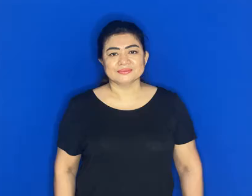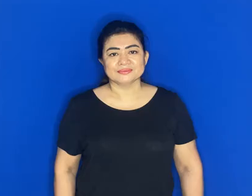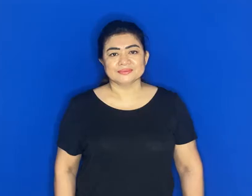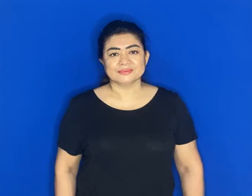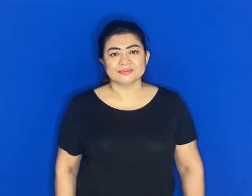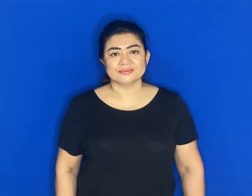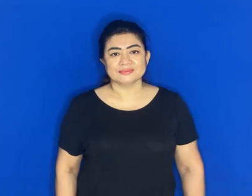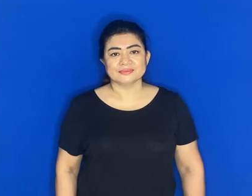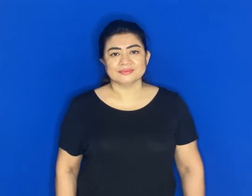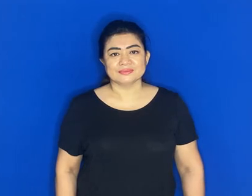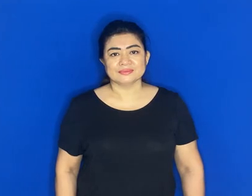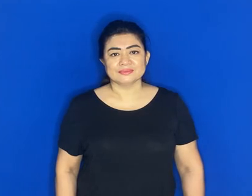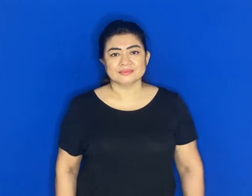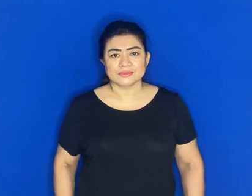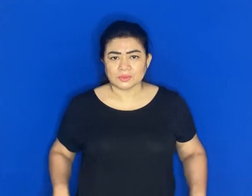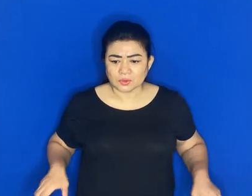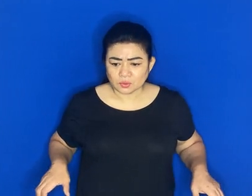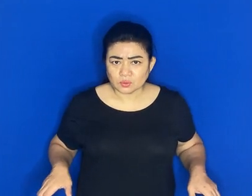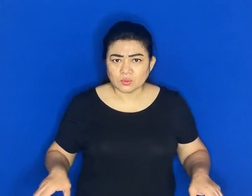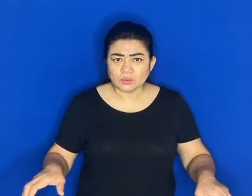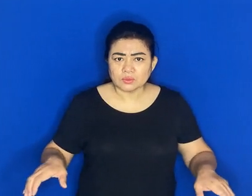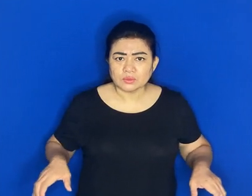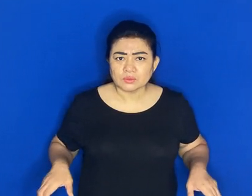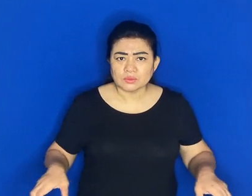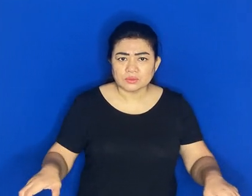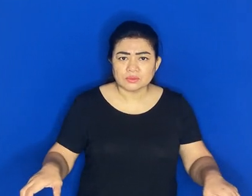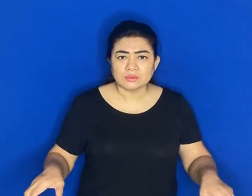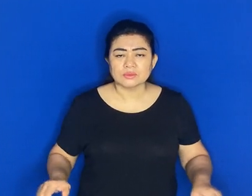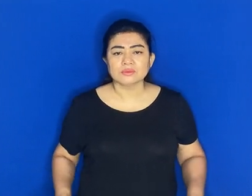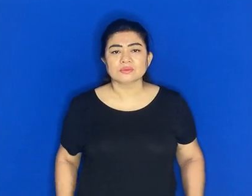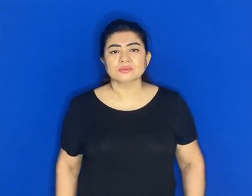weelchair person